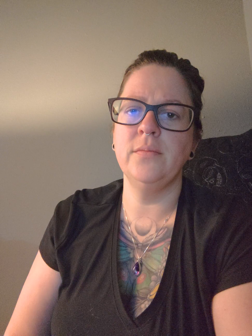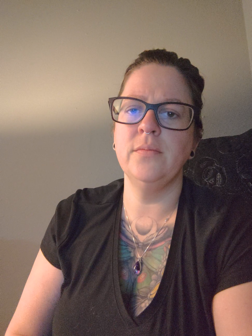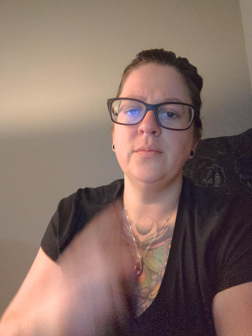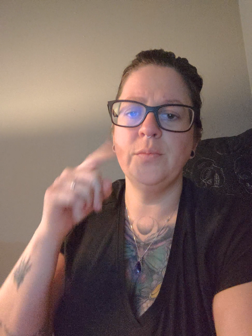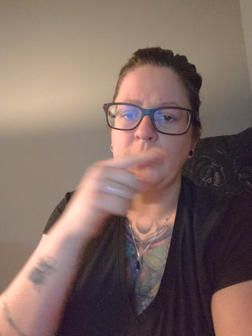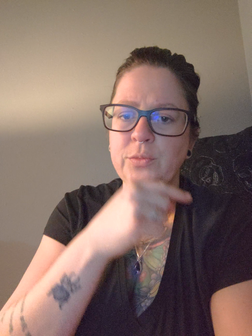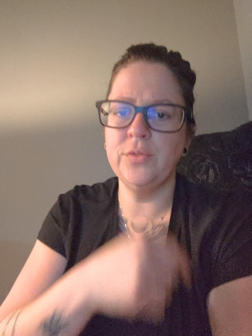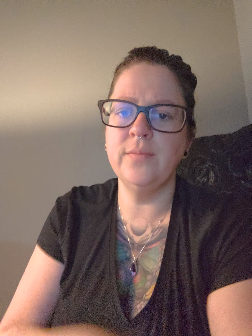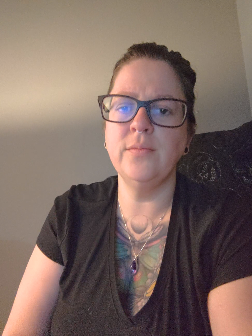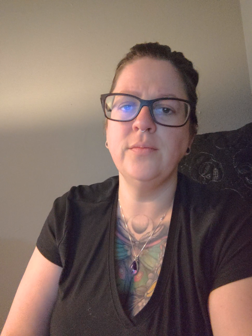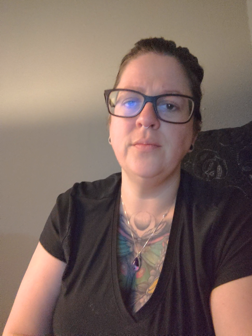toothbrush